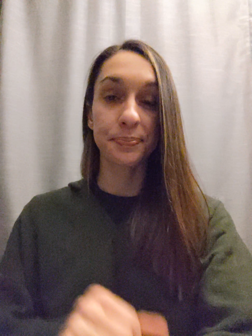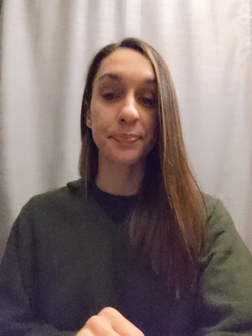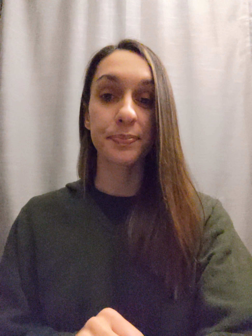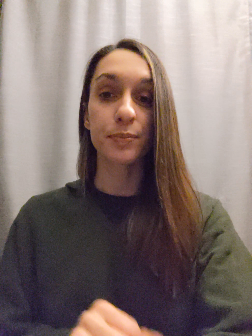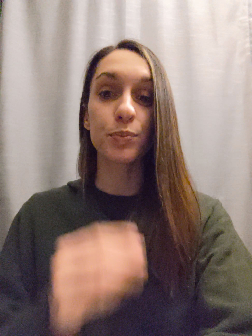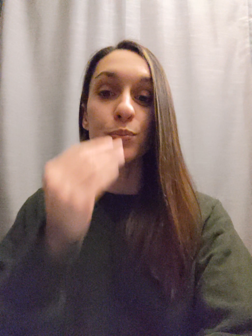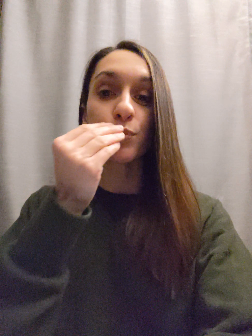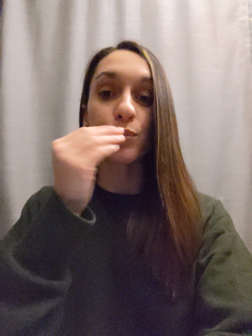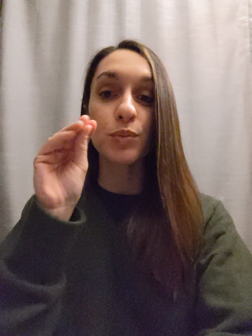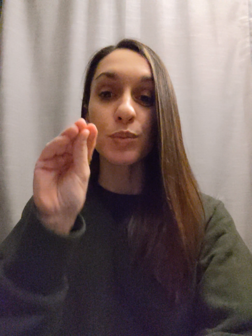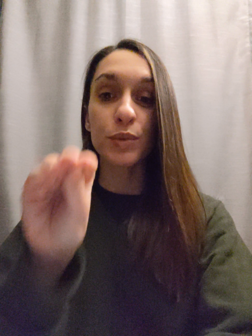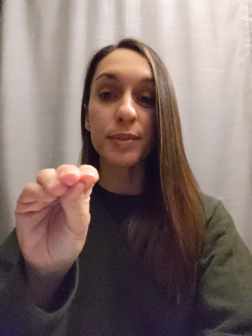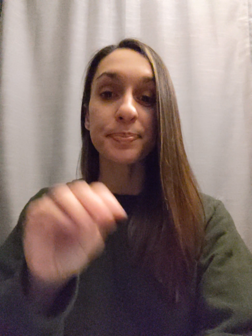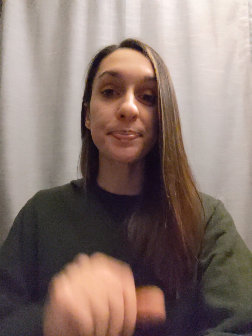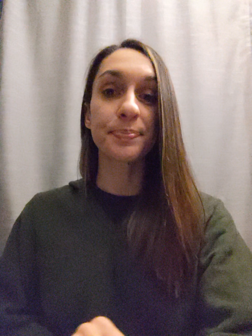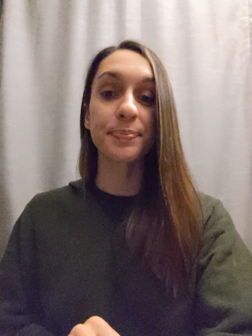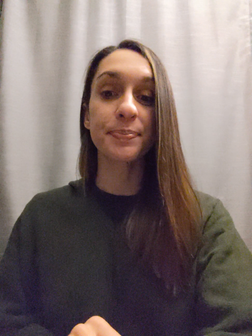kiss